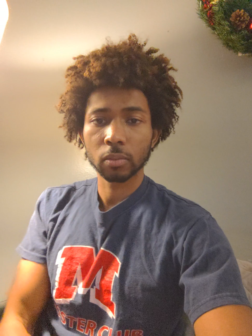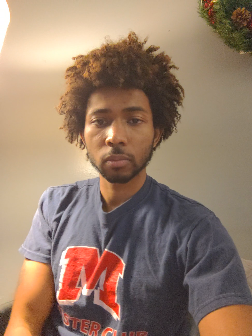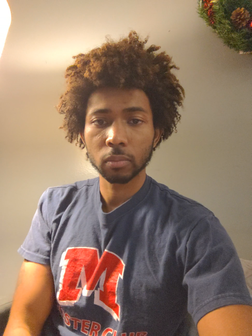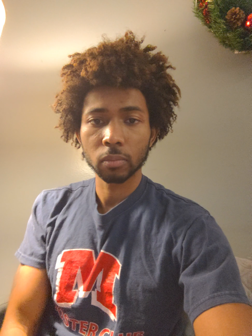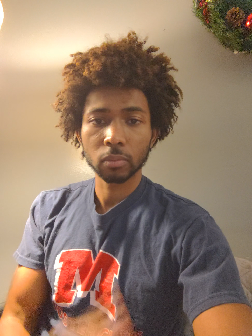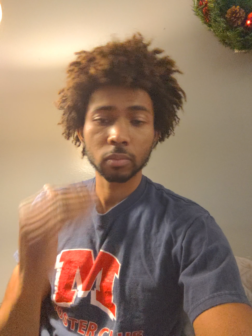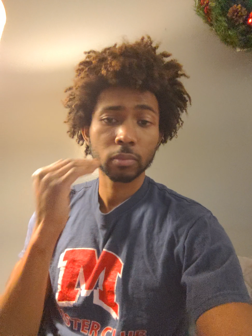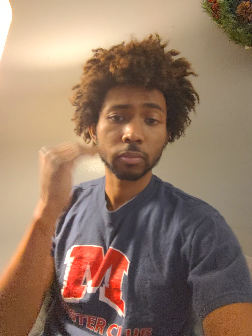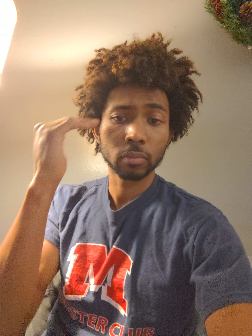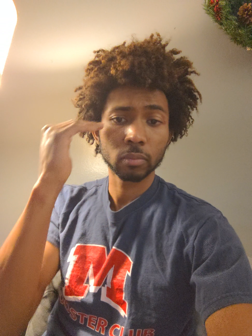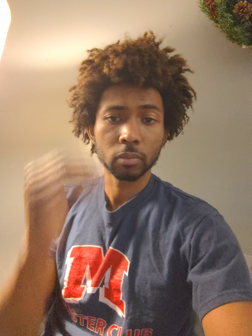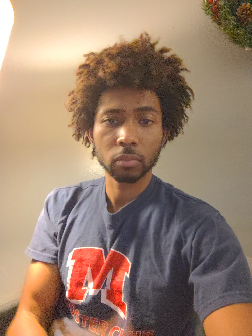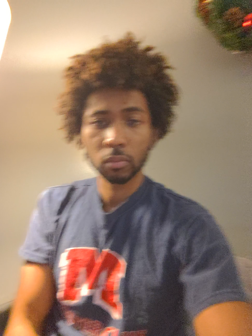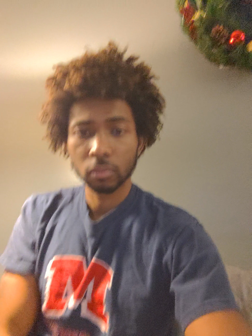head